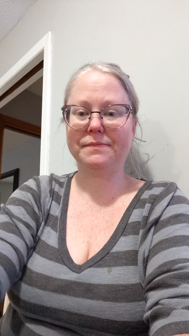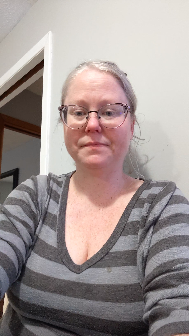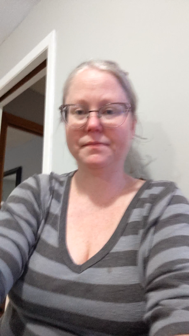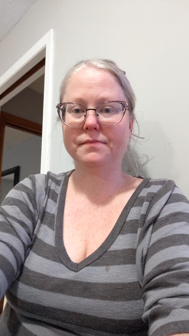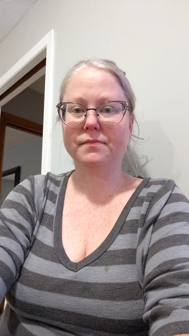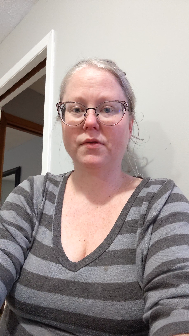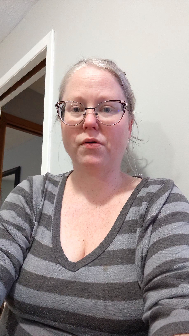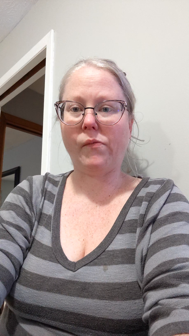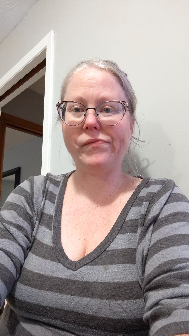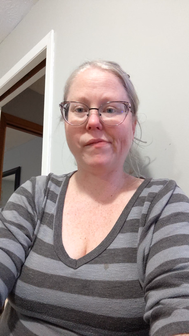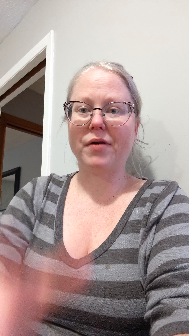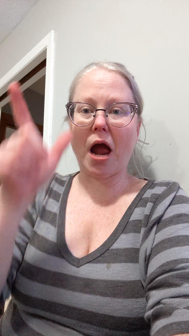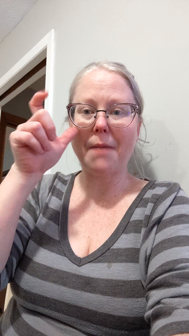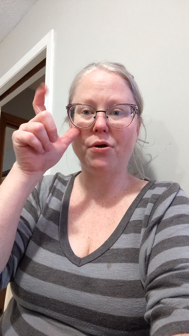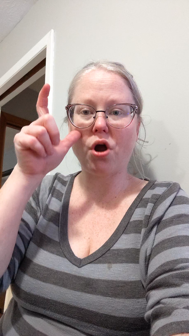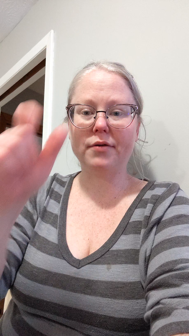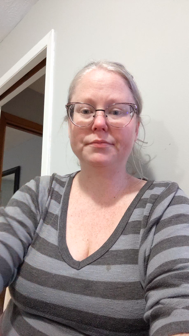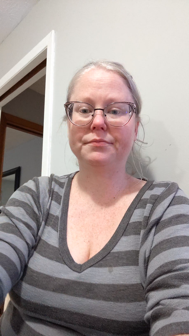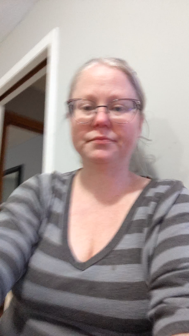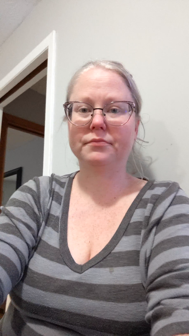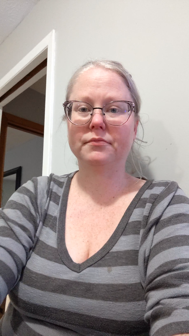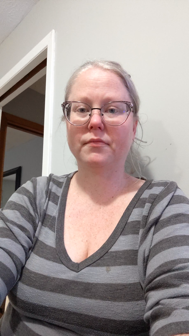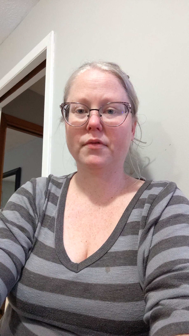camera